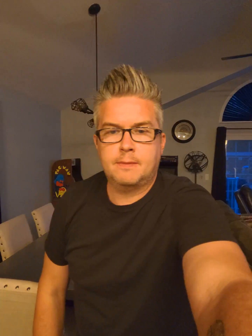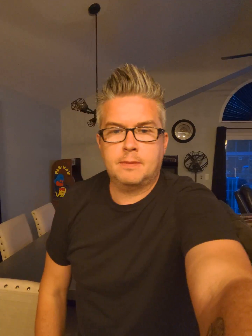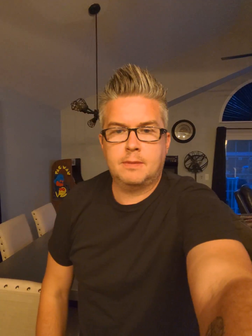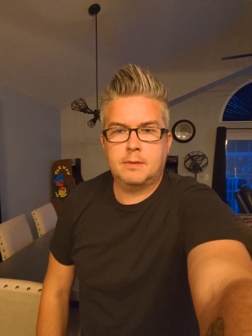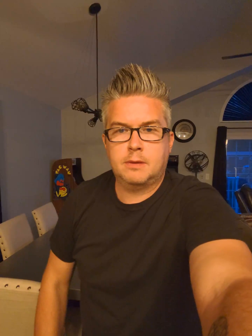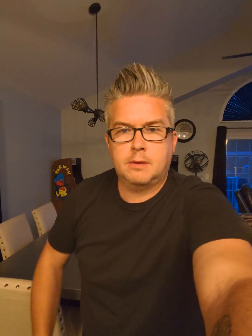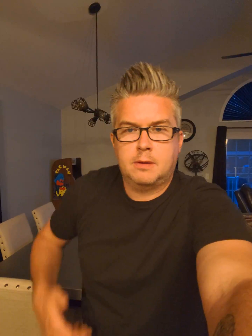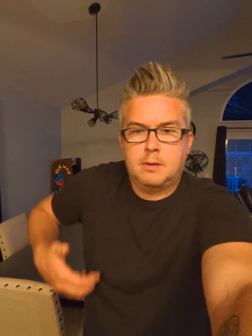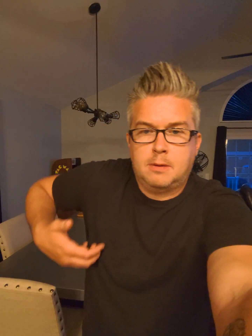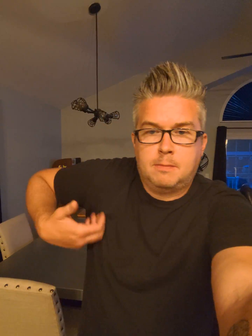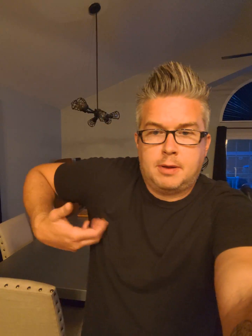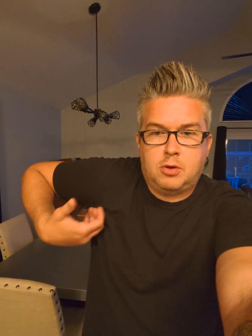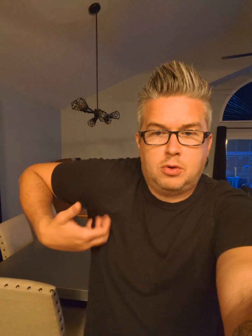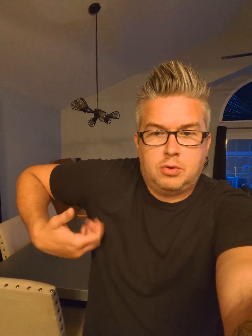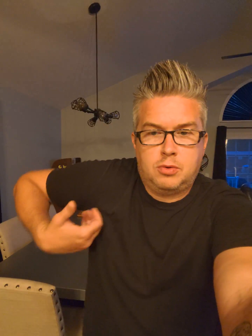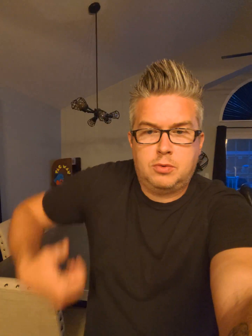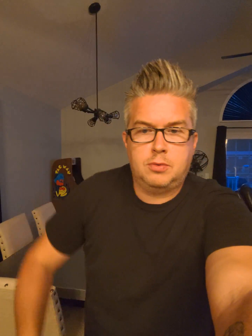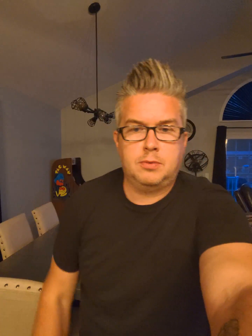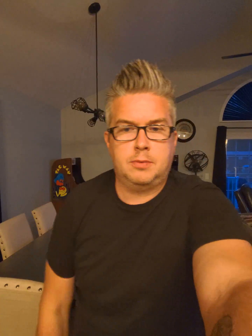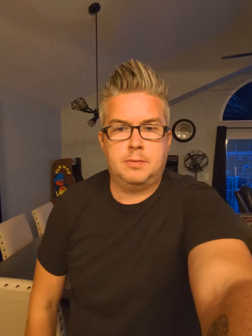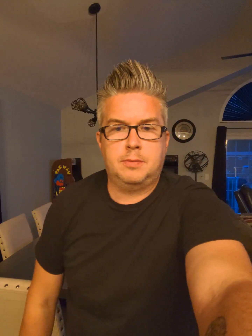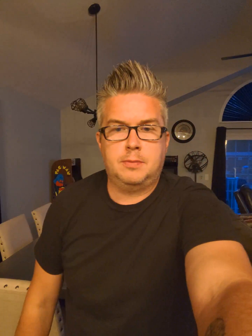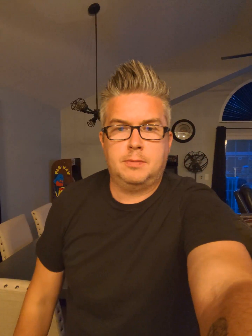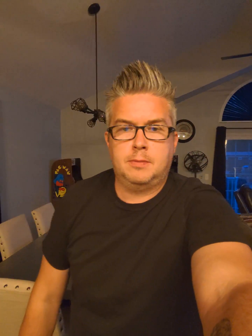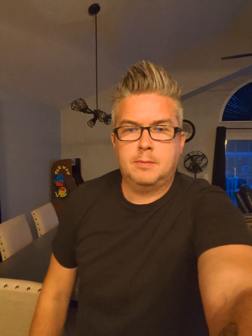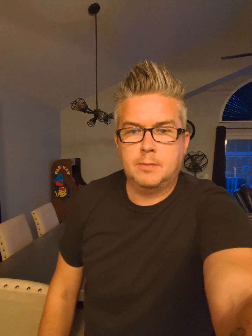monkey